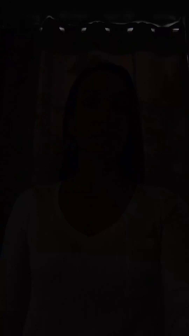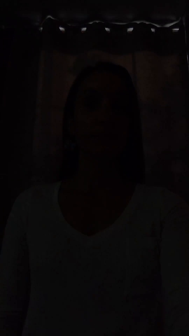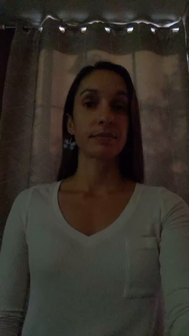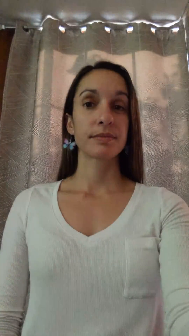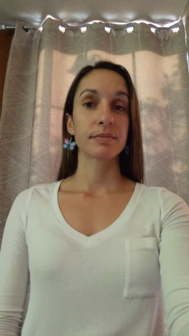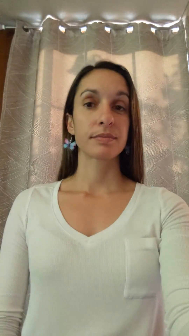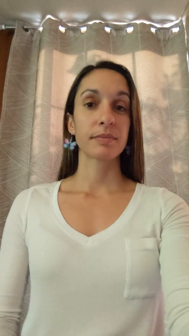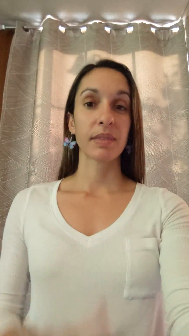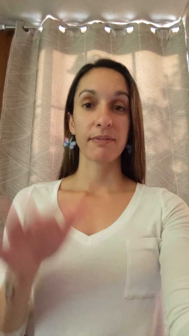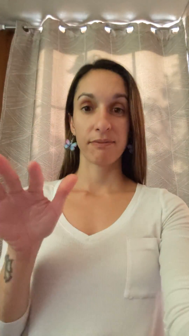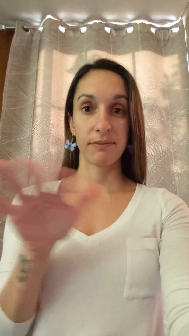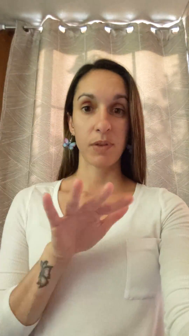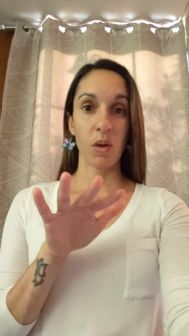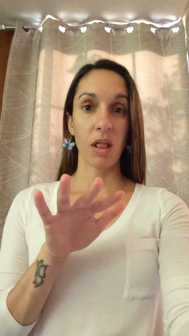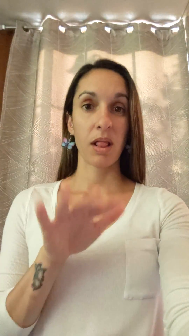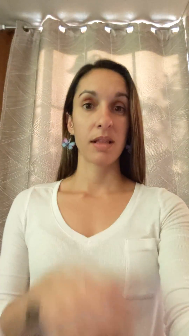full